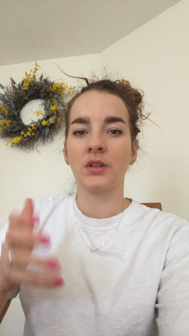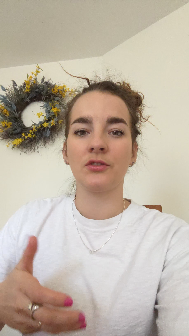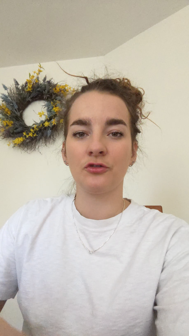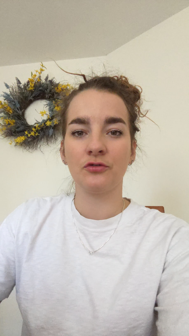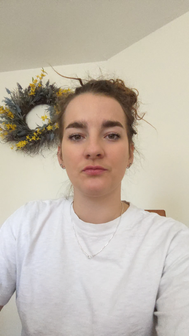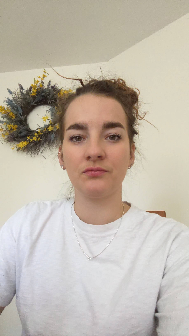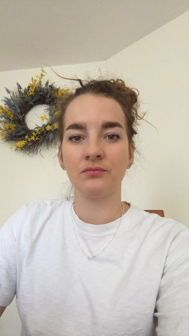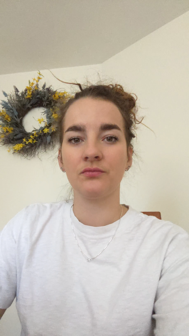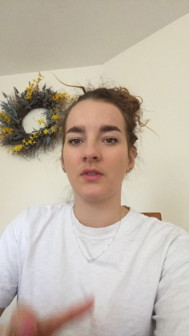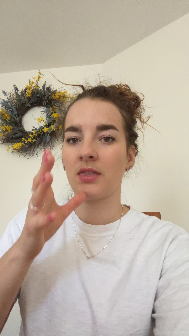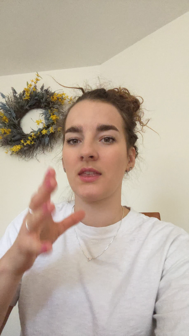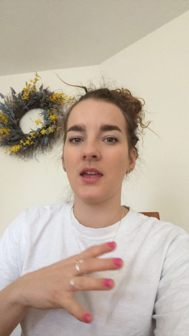lady